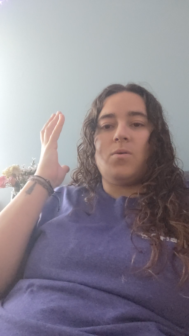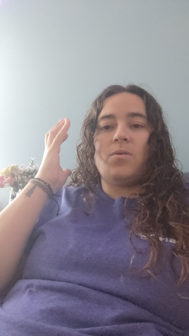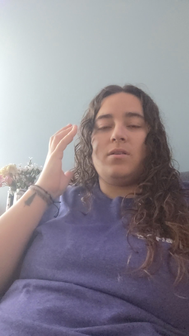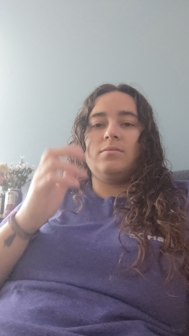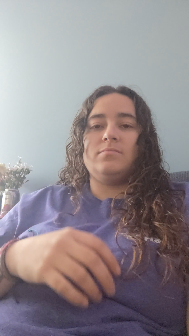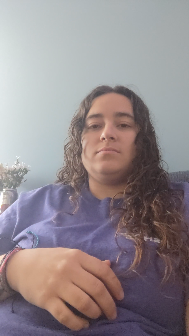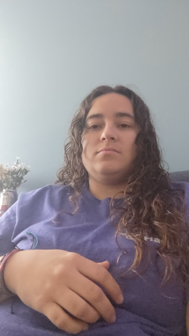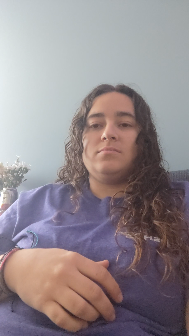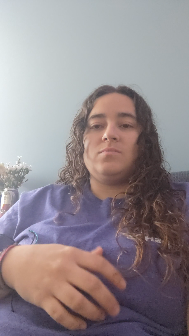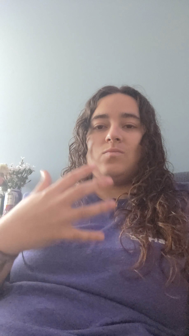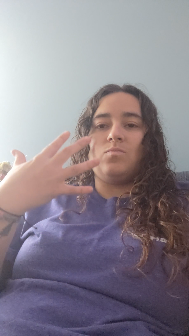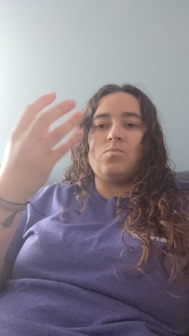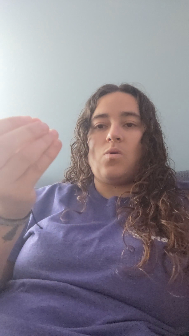going to